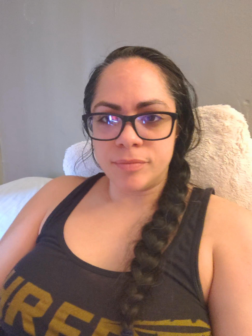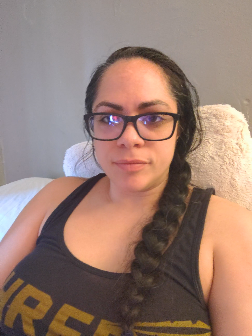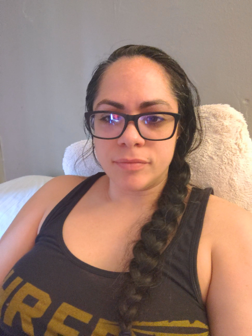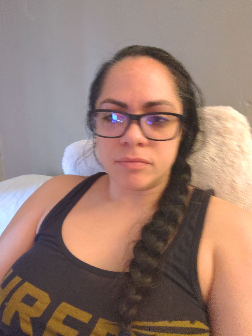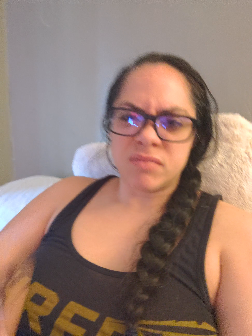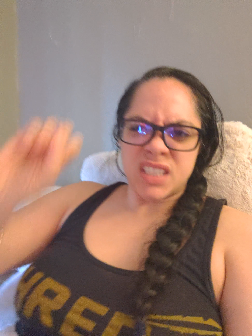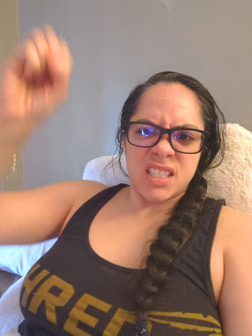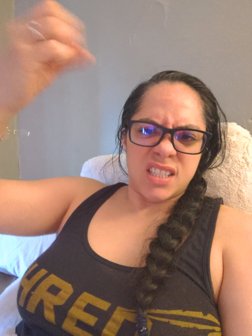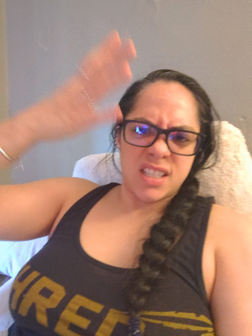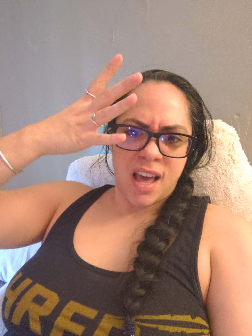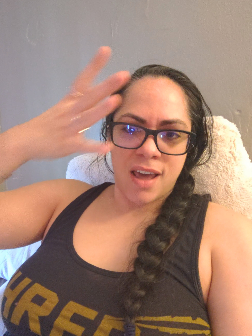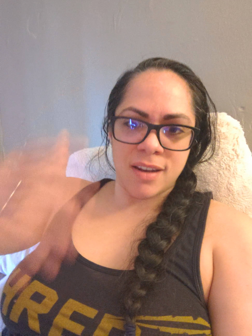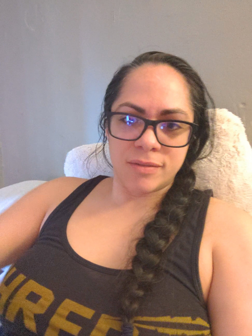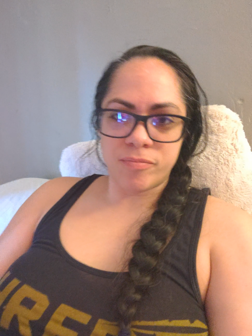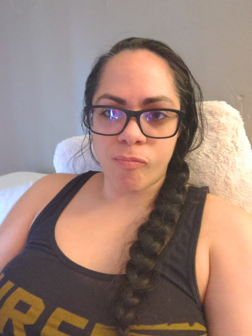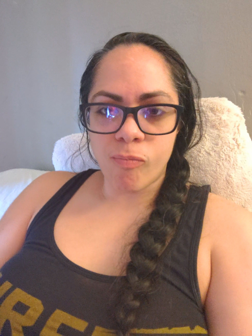sun